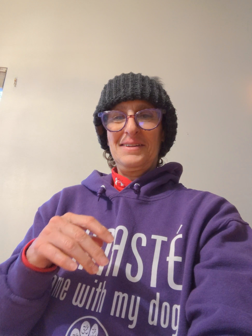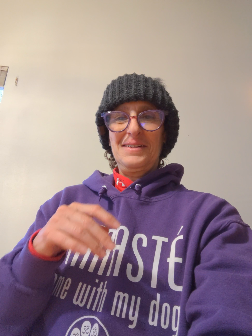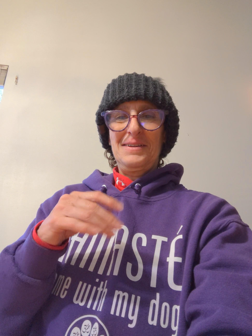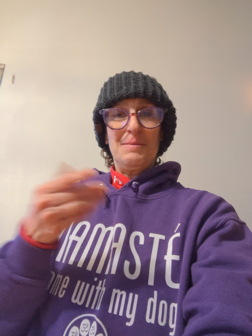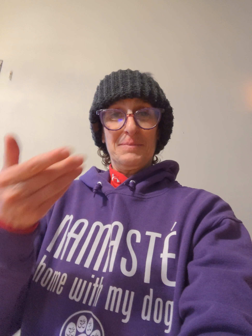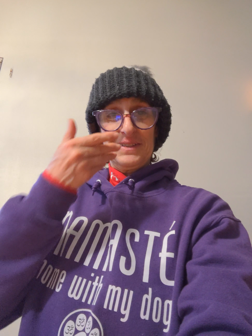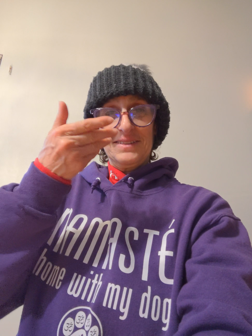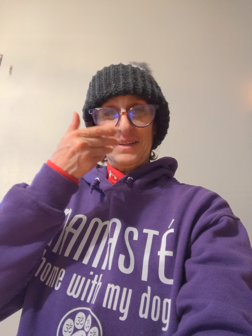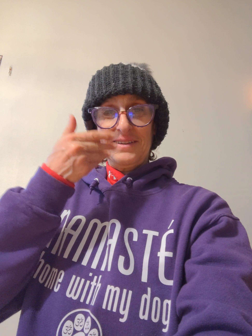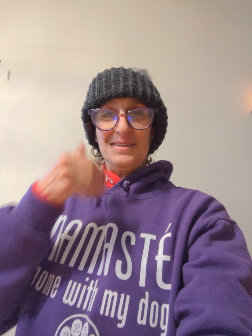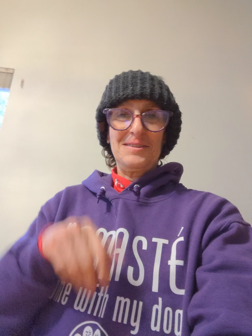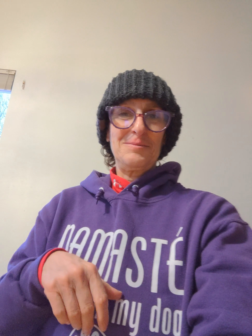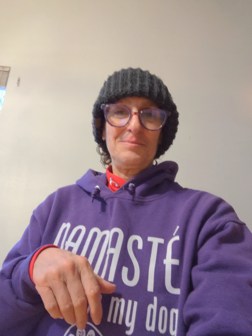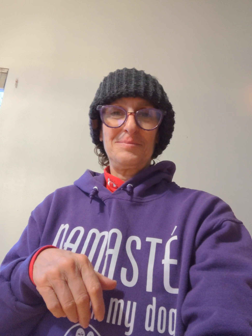pizza